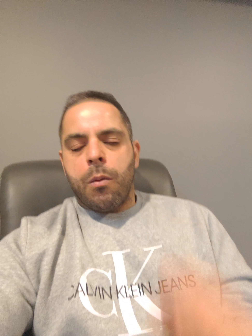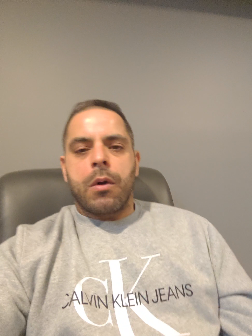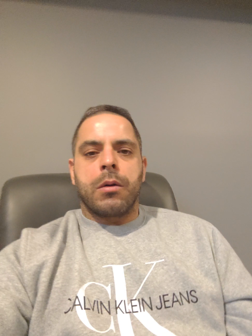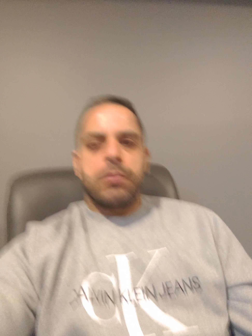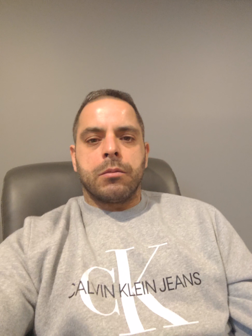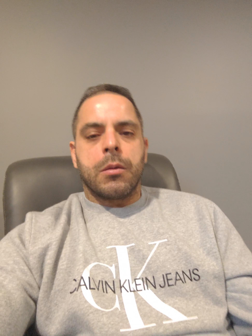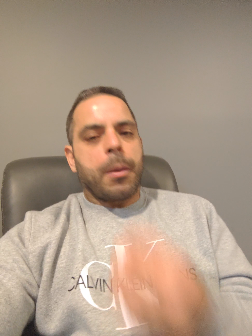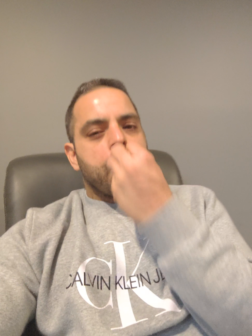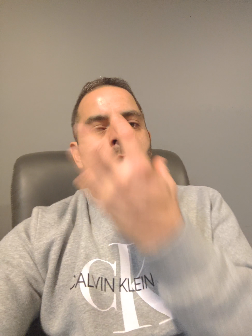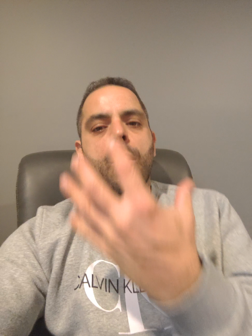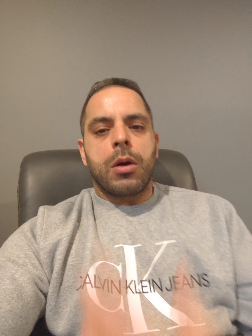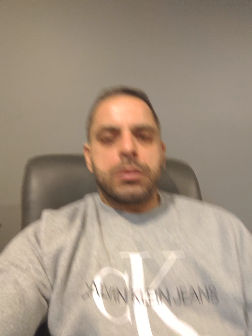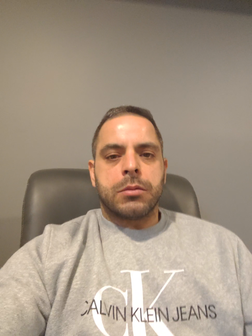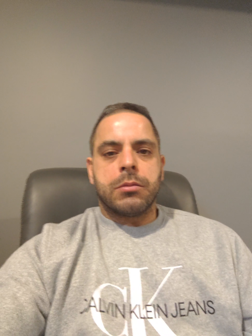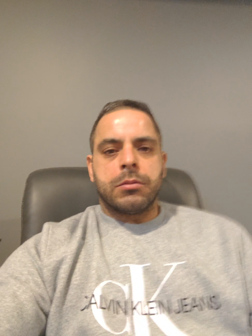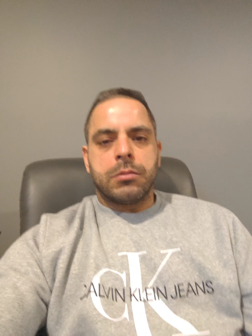blow